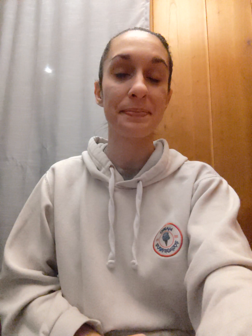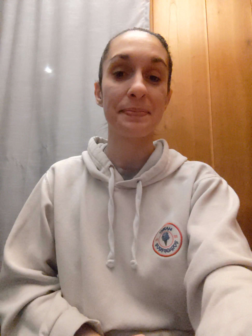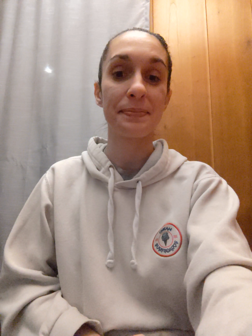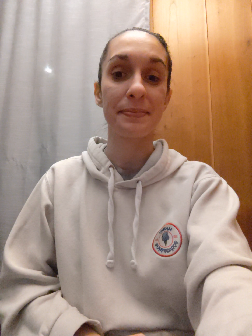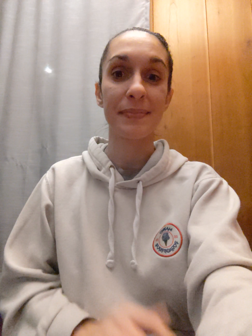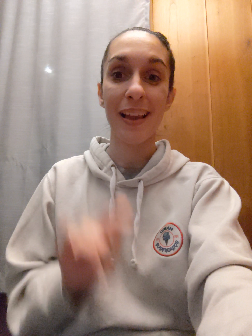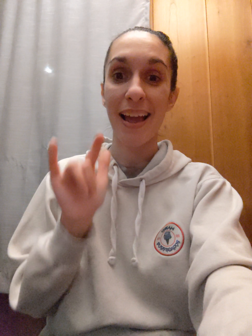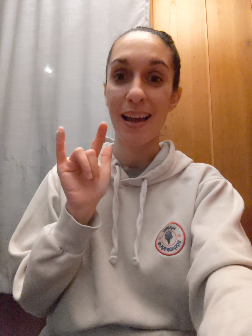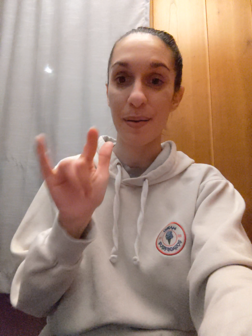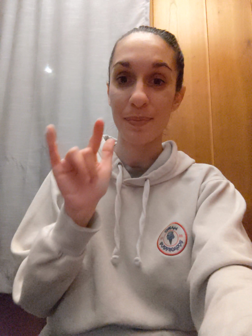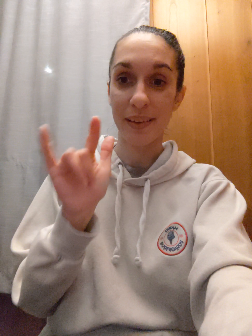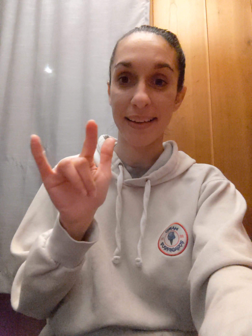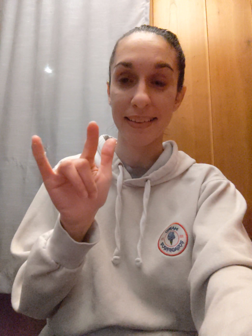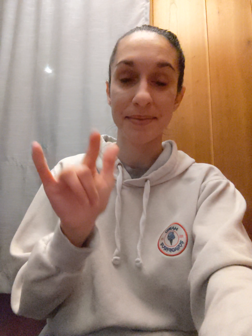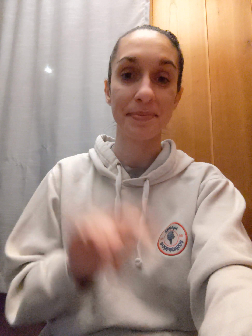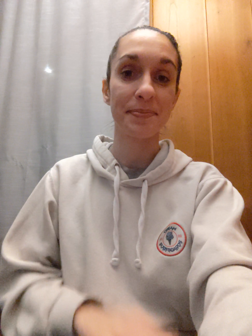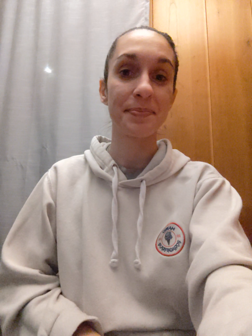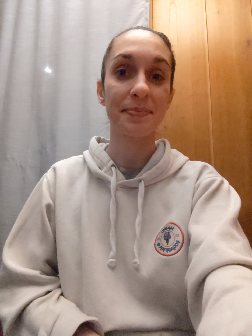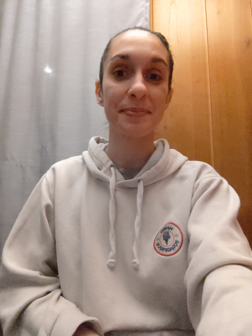airplane